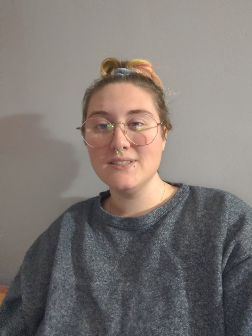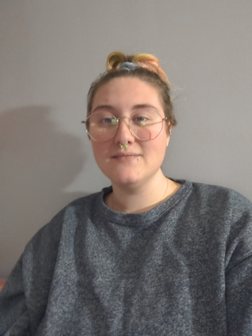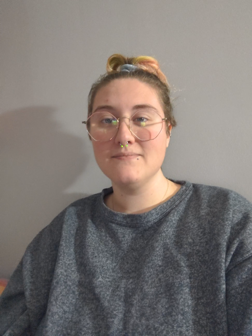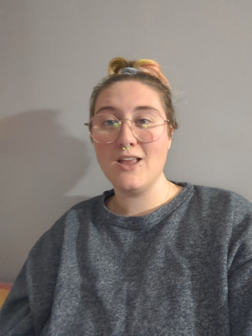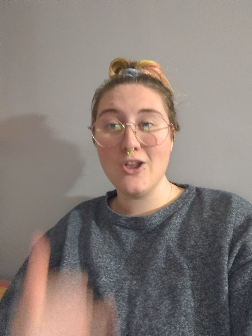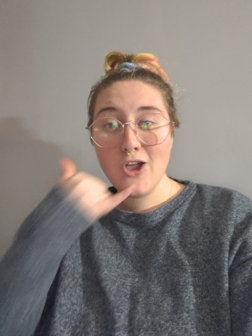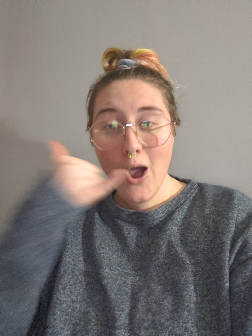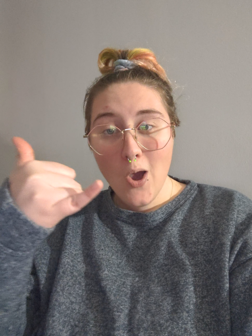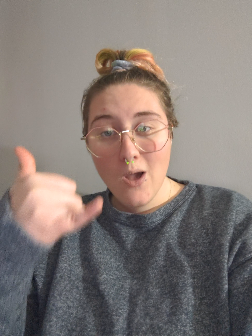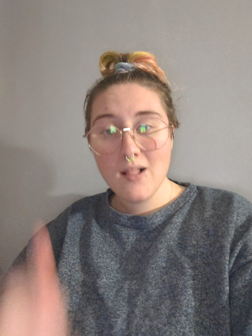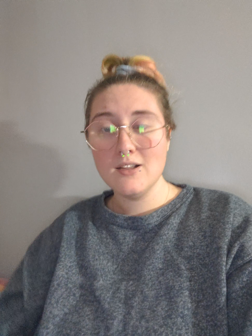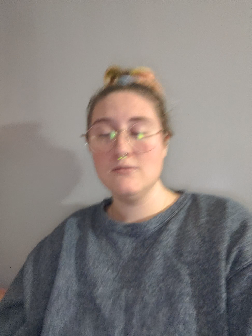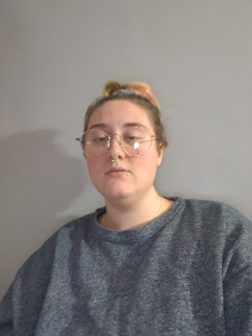call on the phone